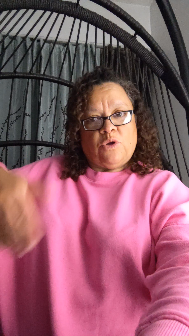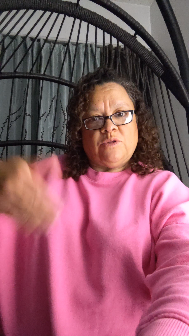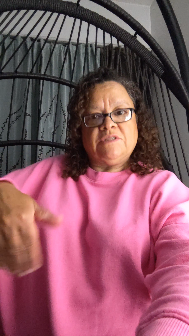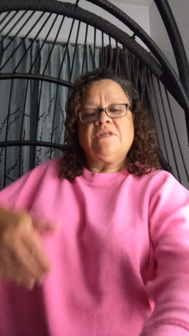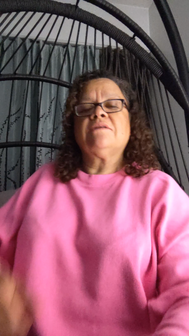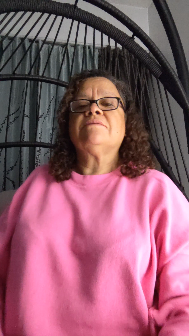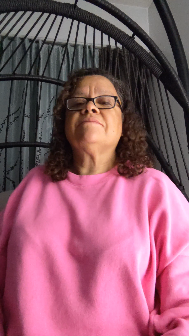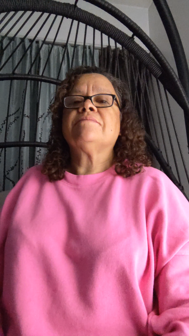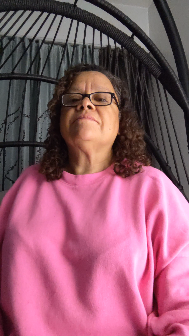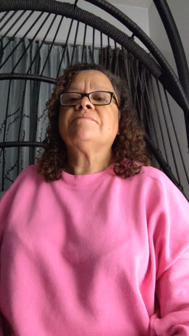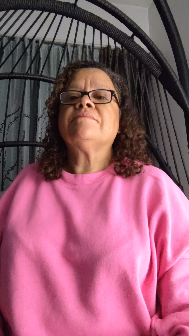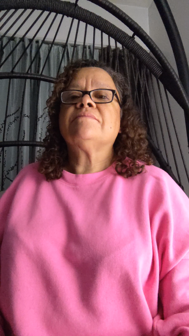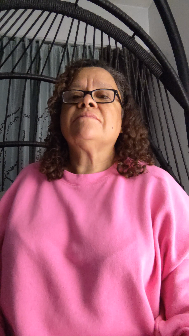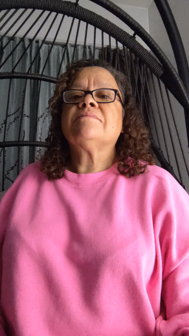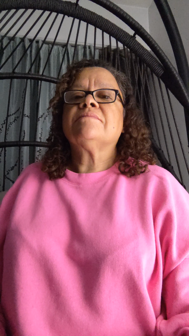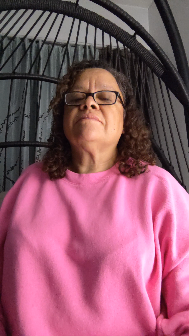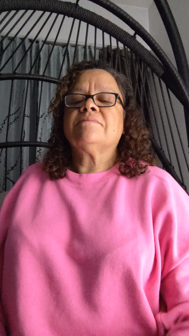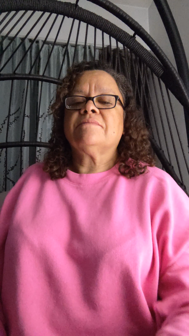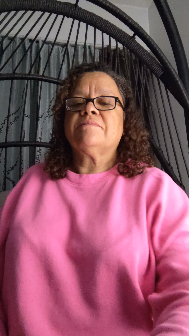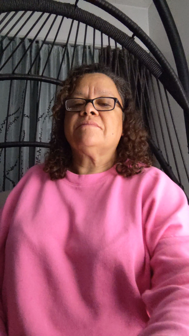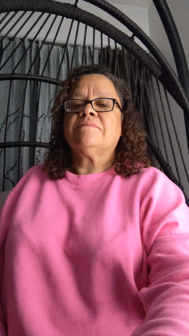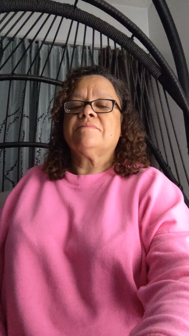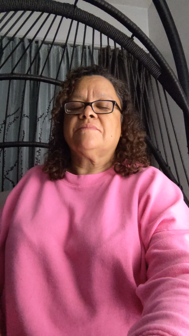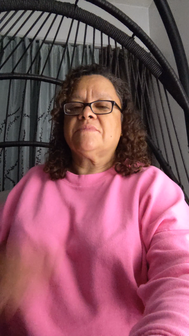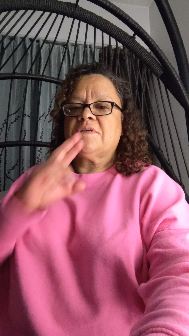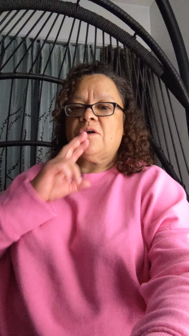are